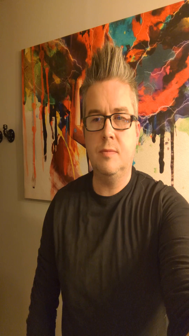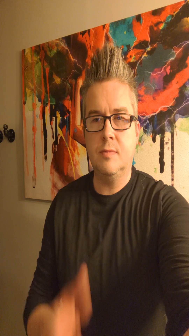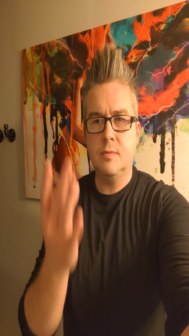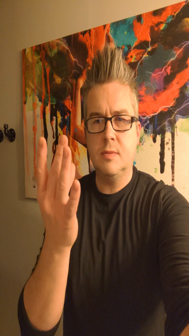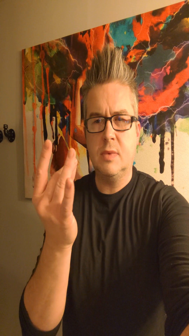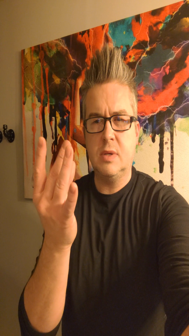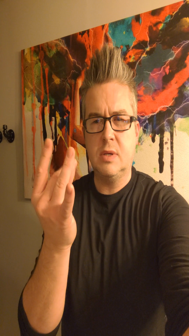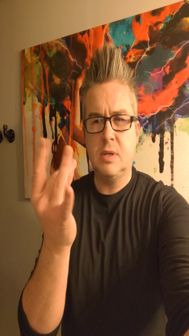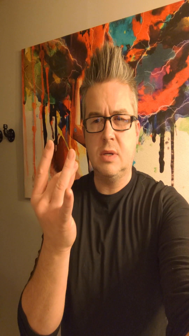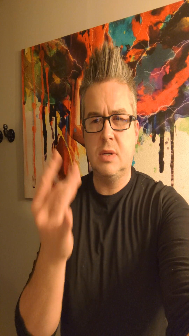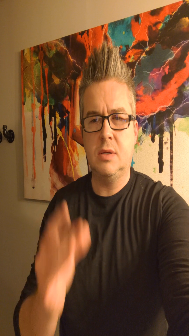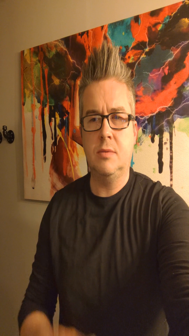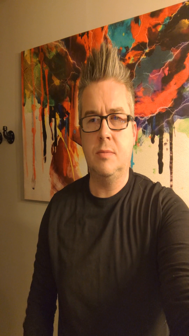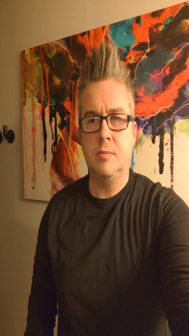sticky